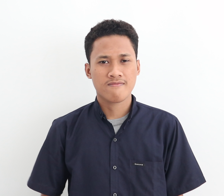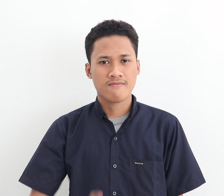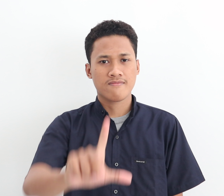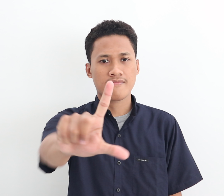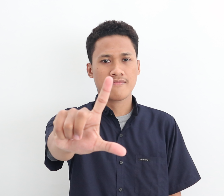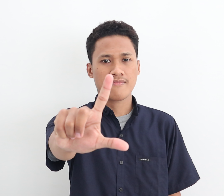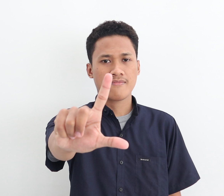L